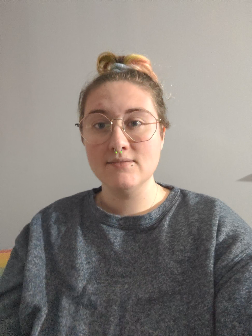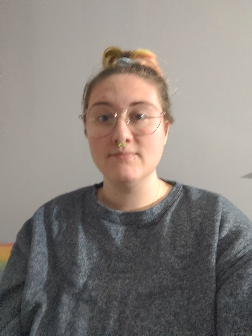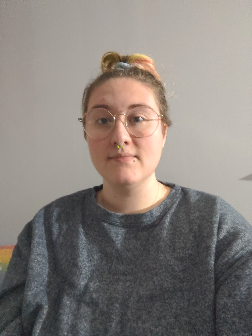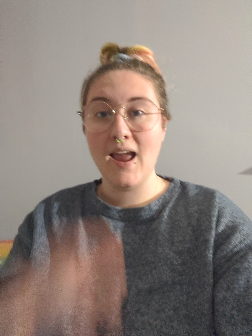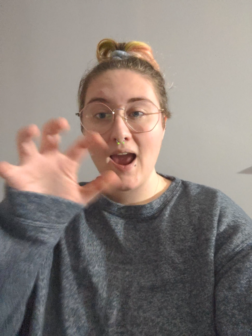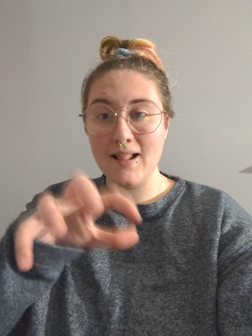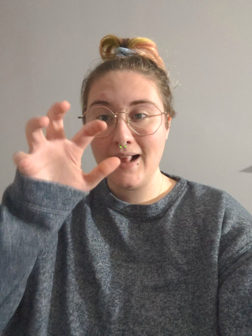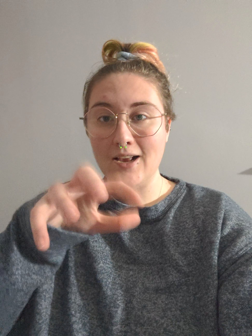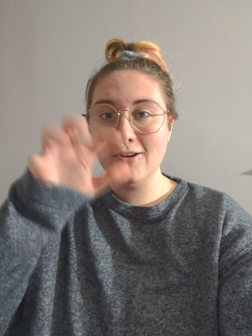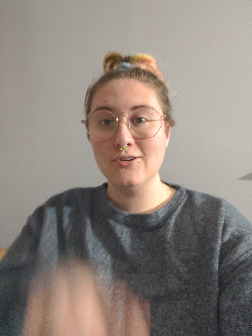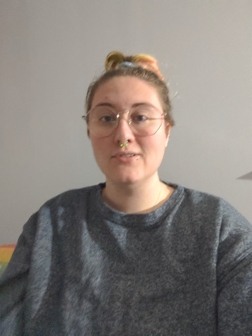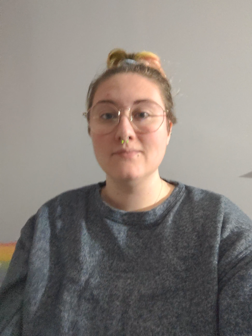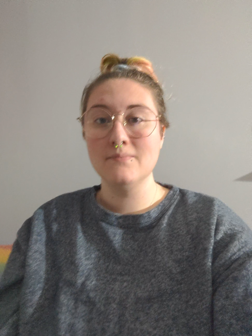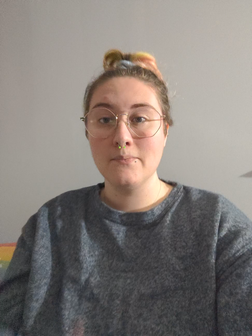alligator